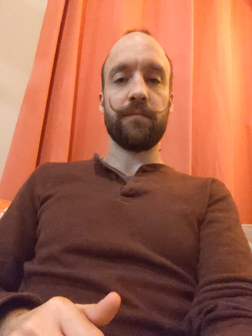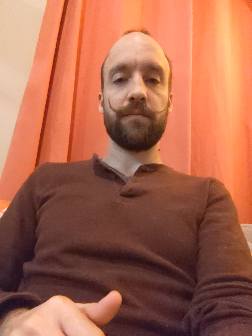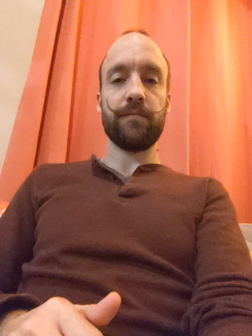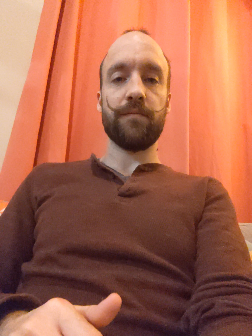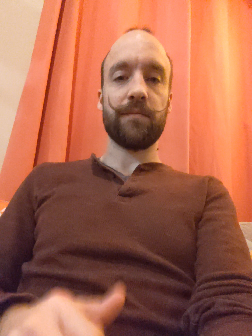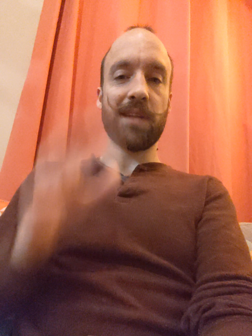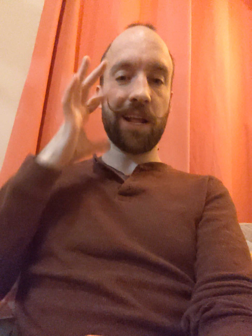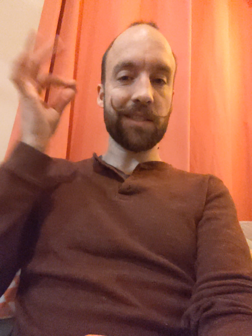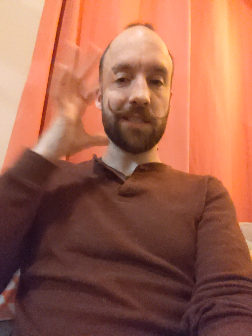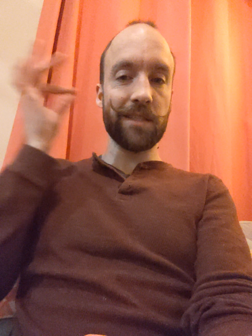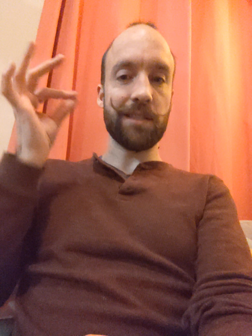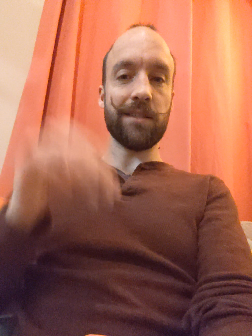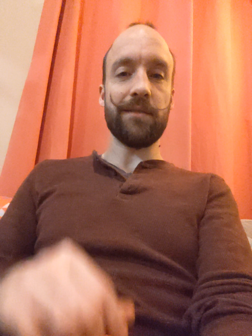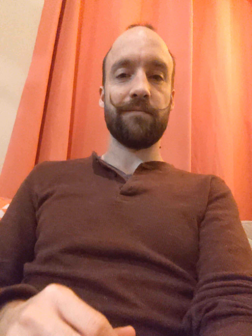cat